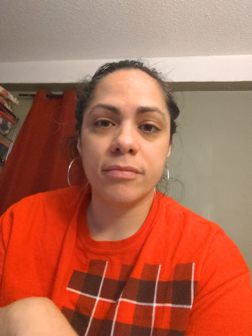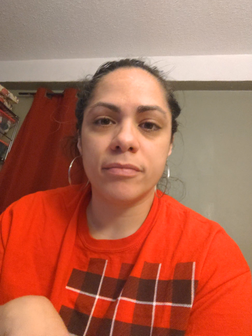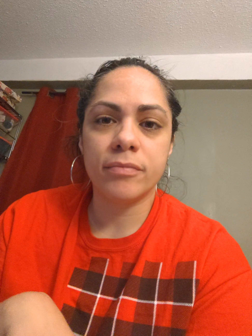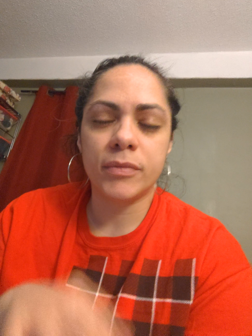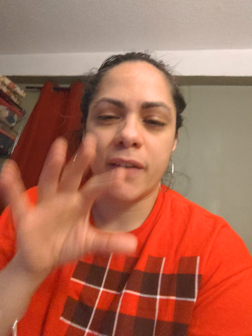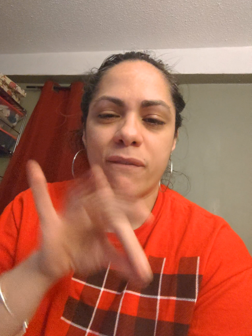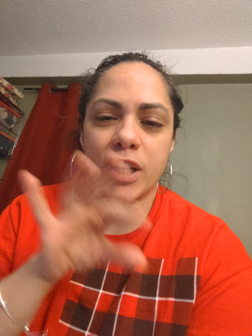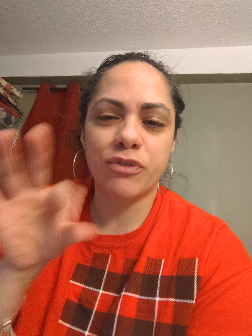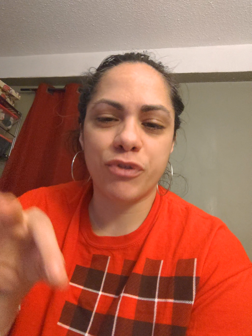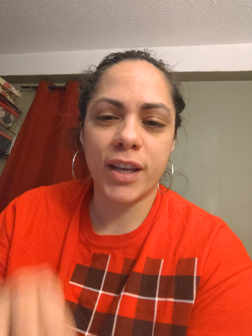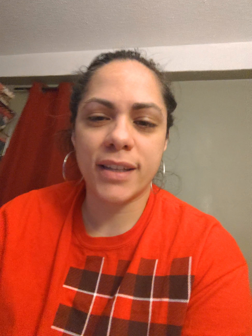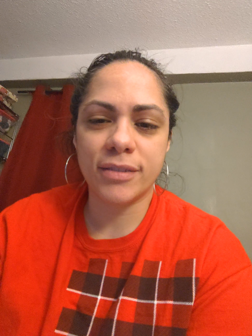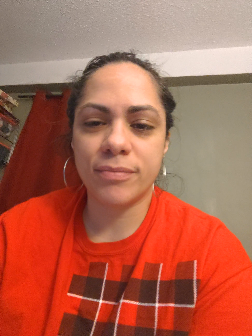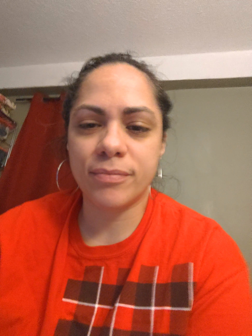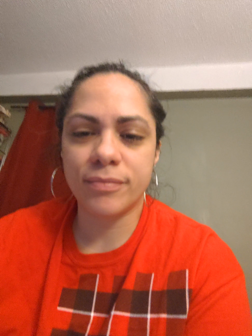french fries